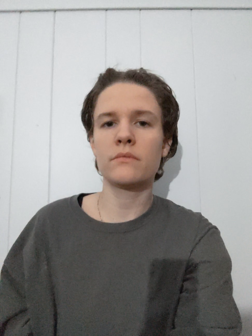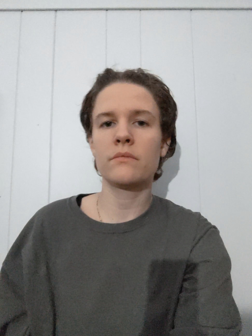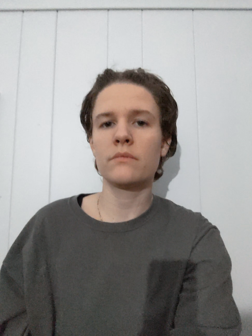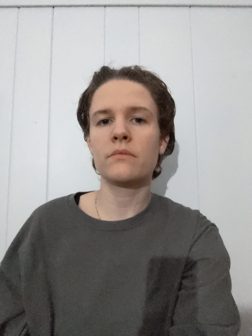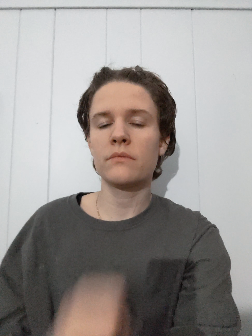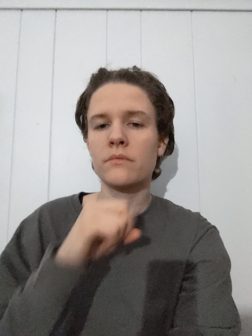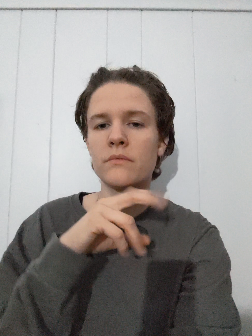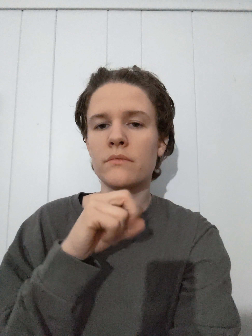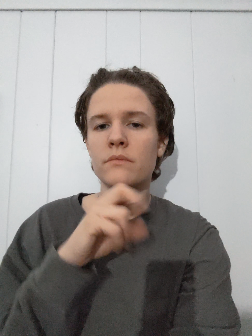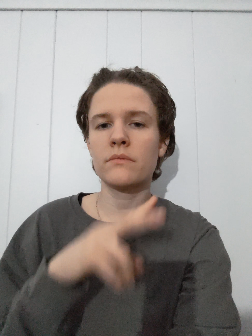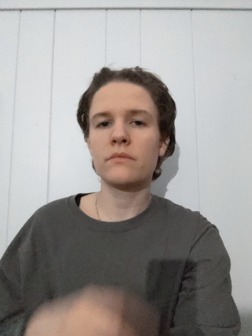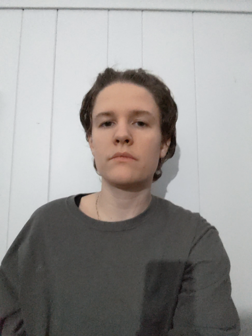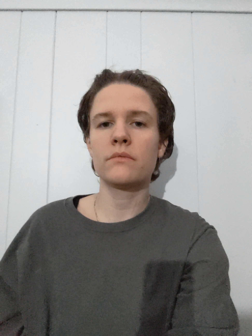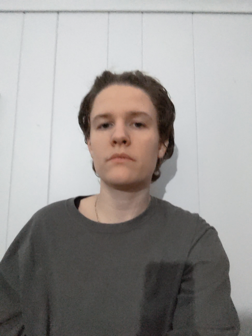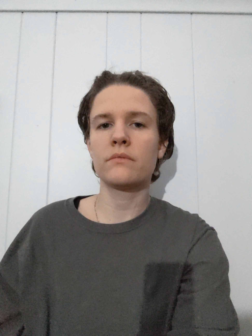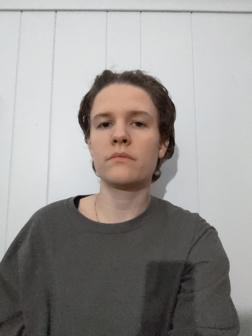frog